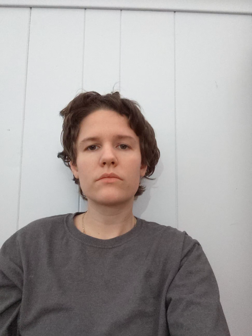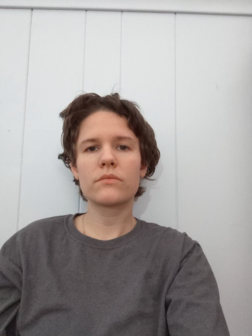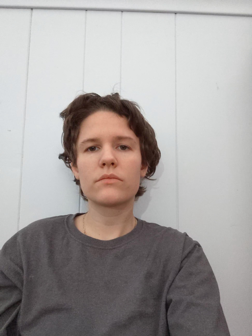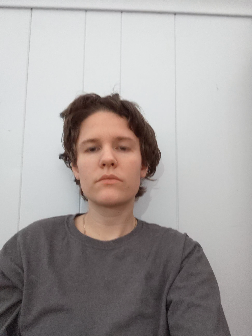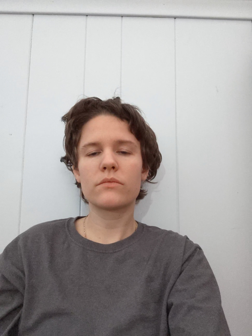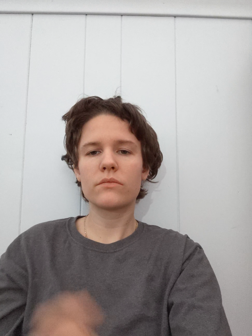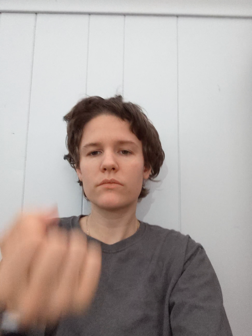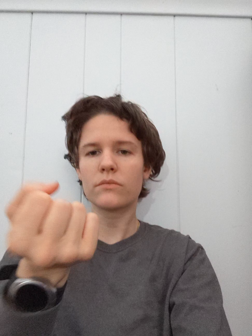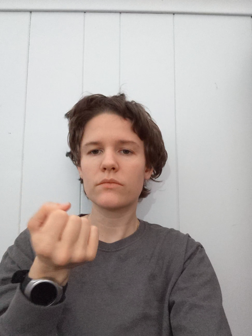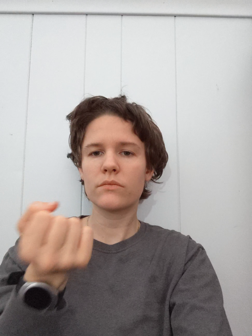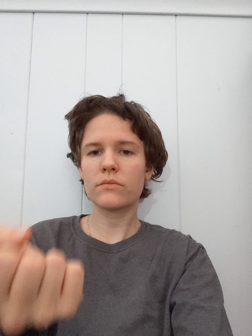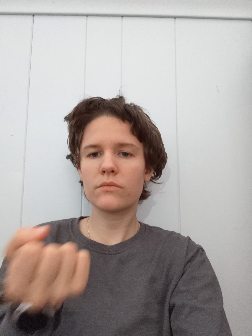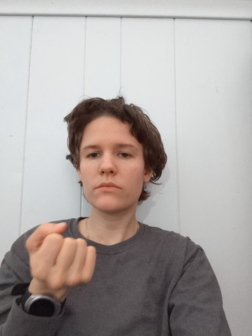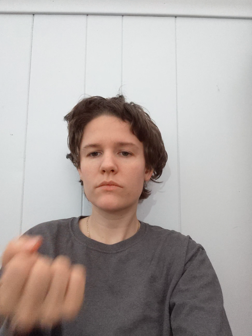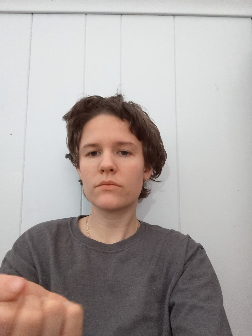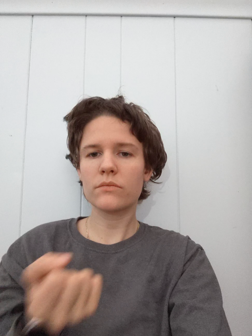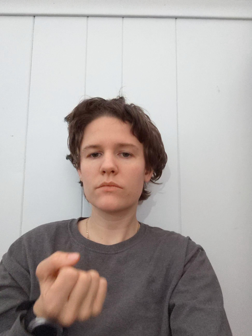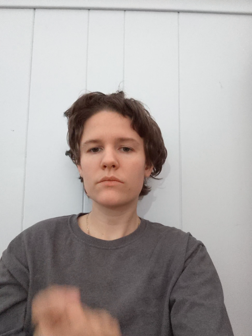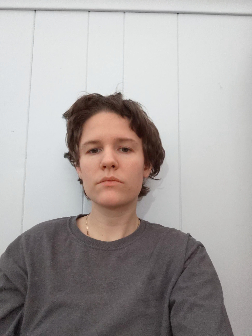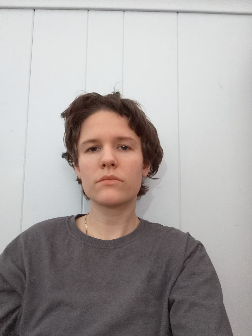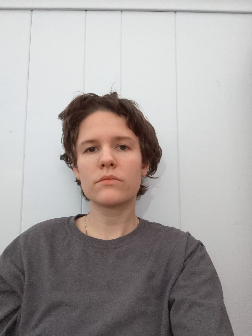drawer